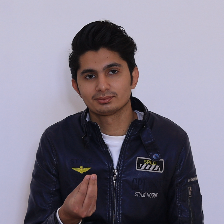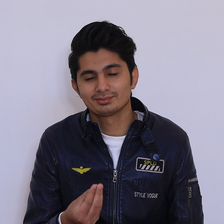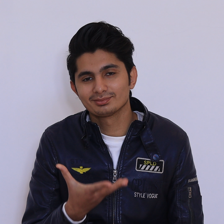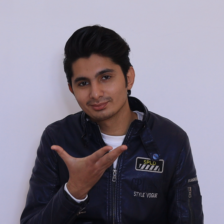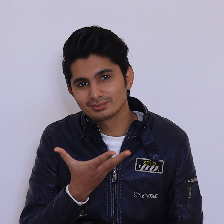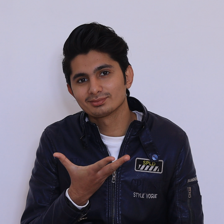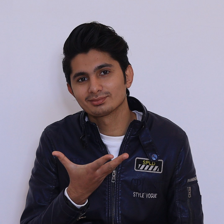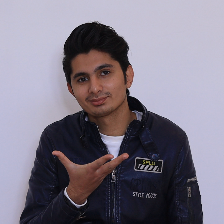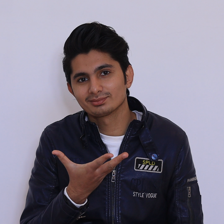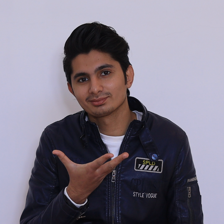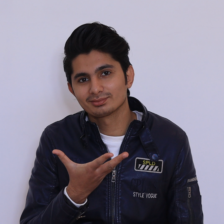glad